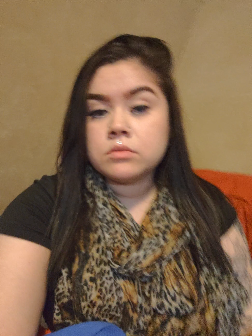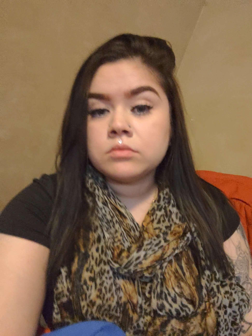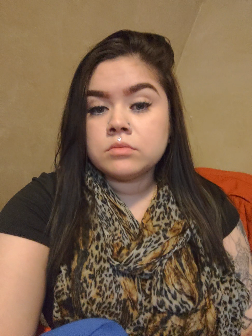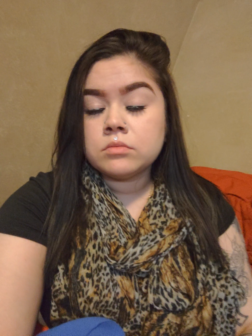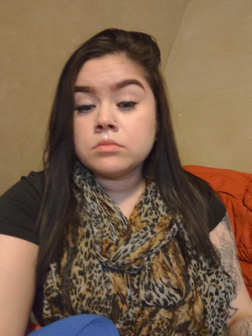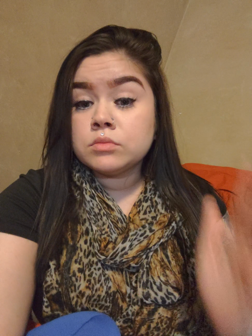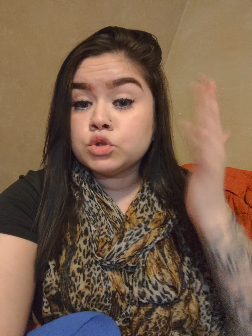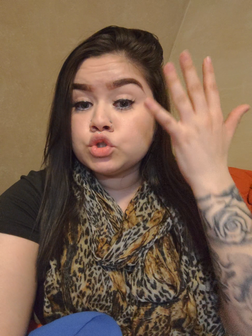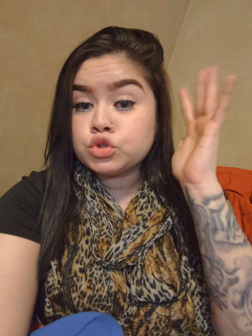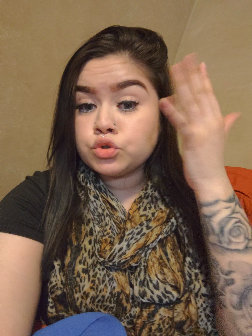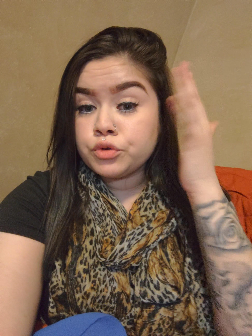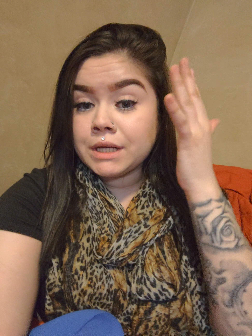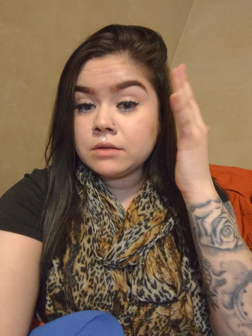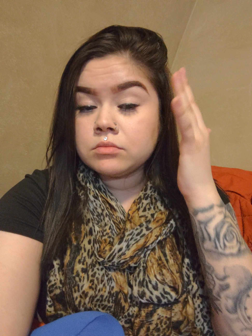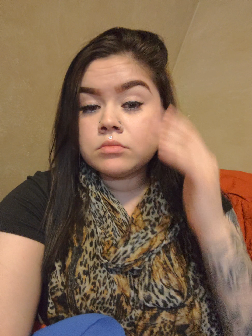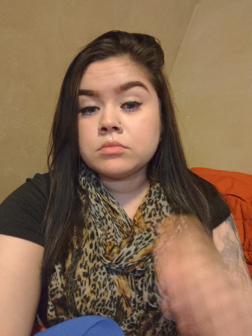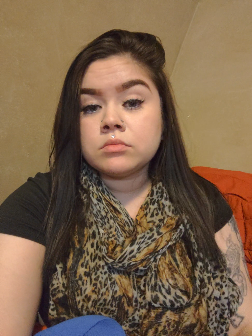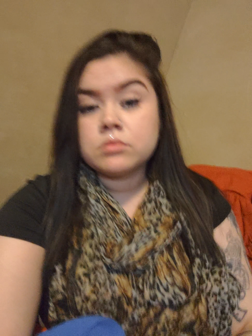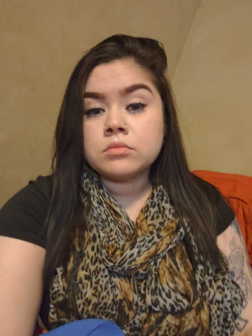tree